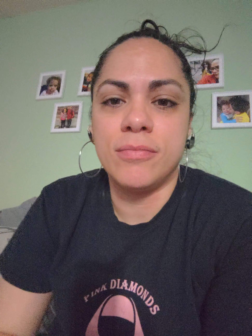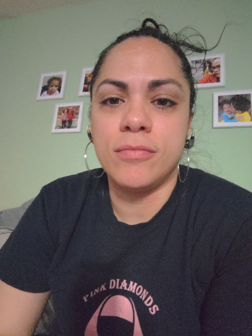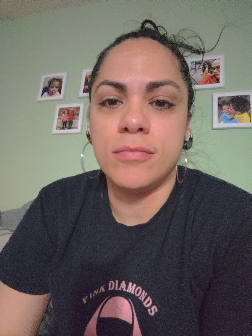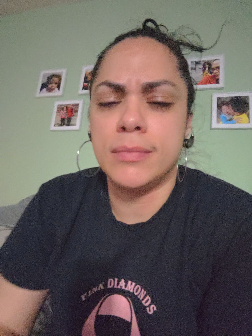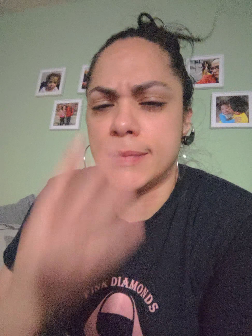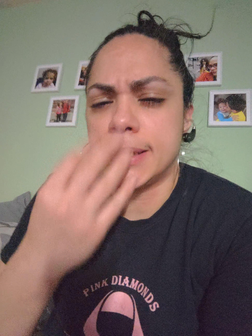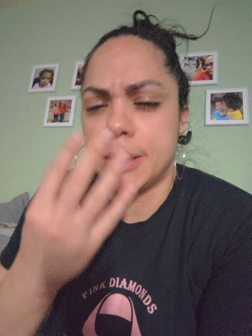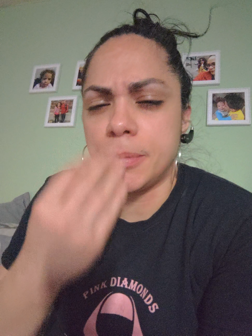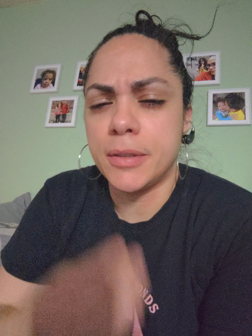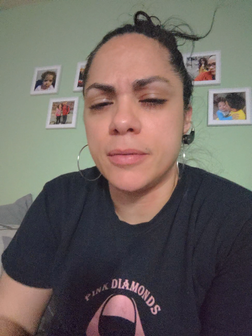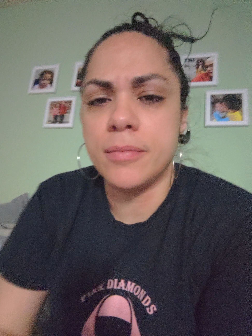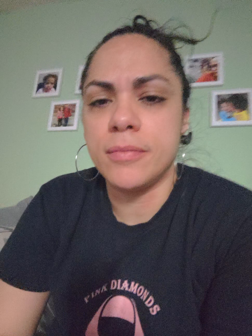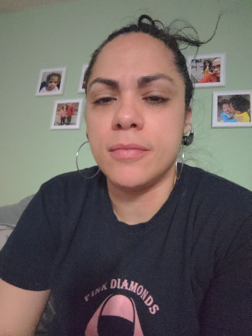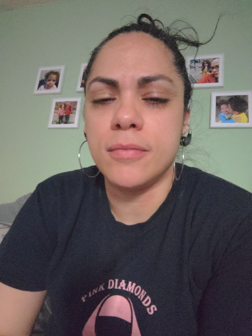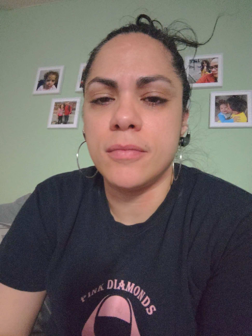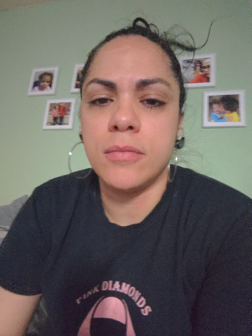sleepy